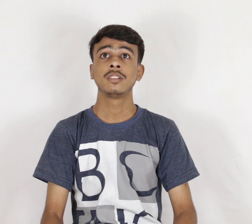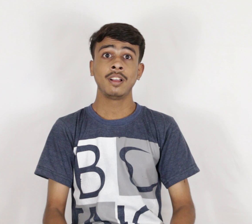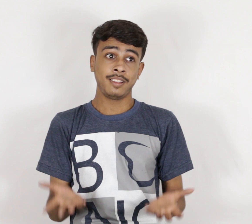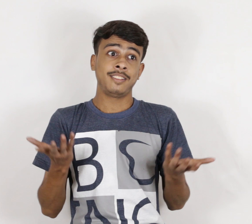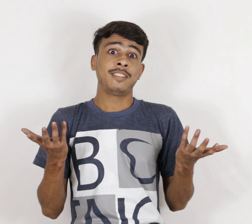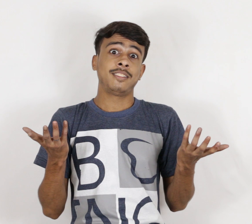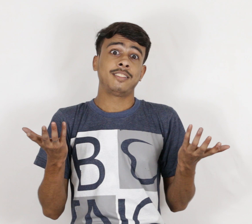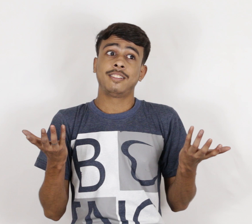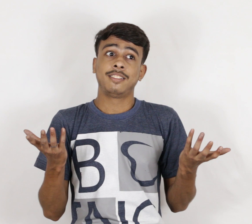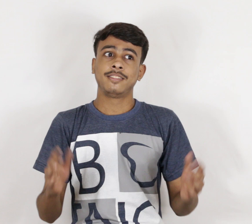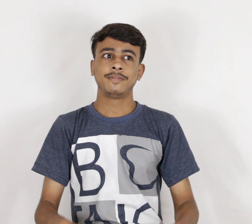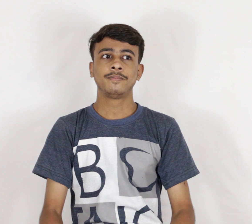surprise